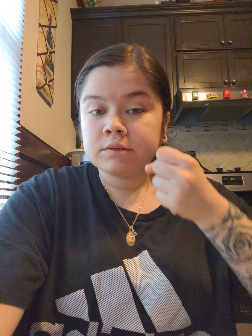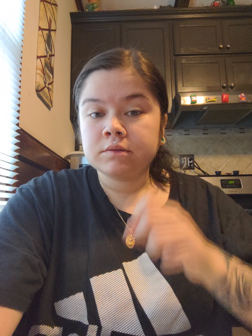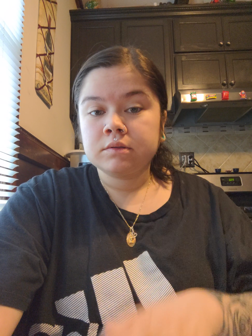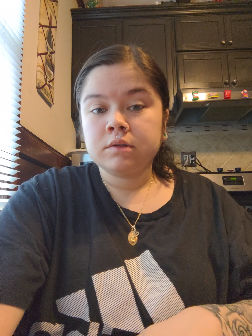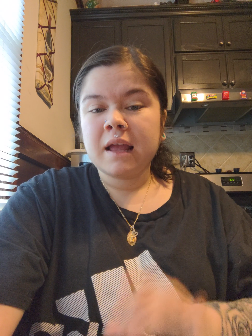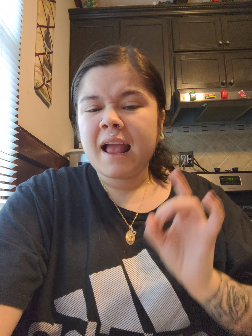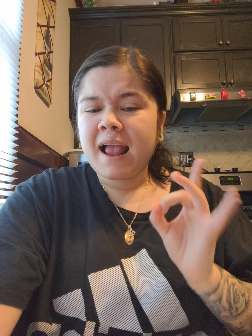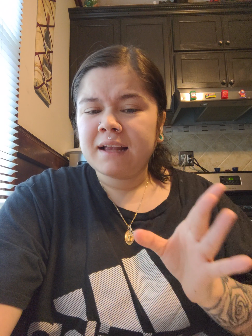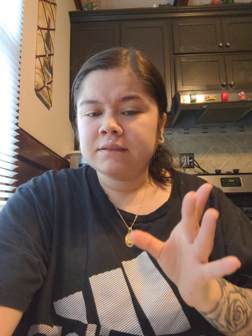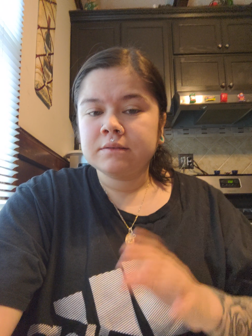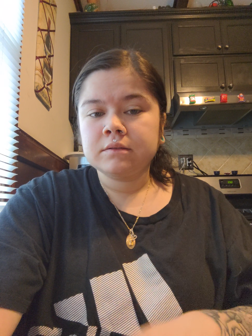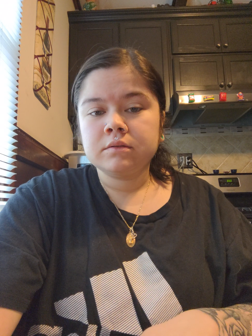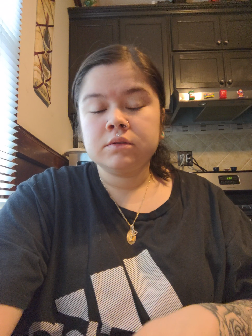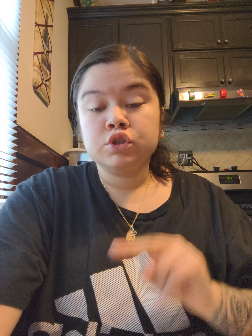hate